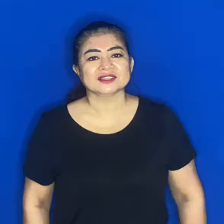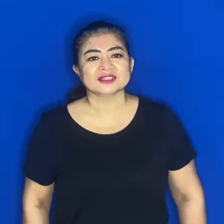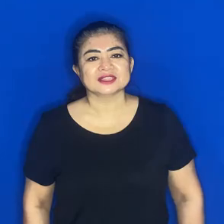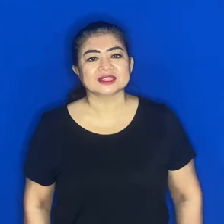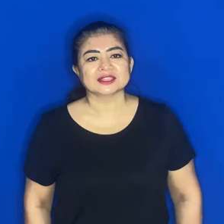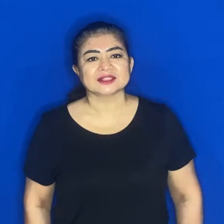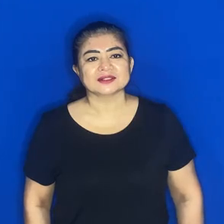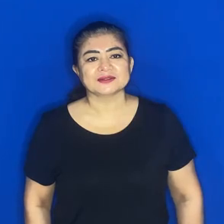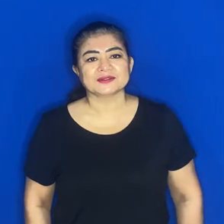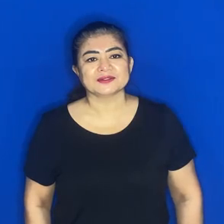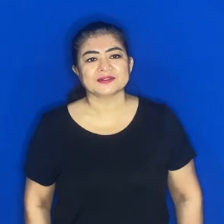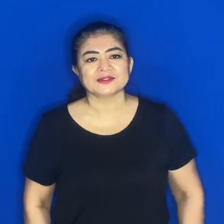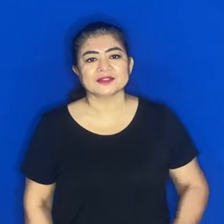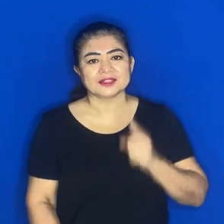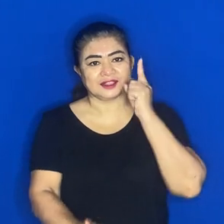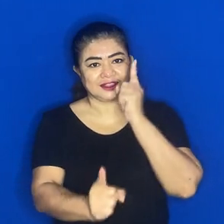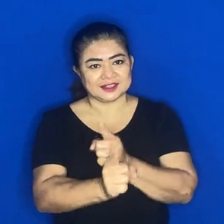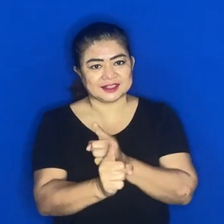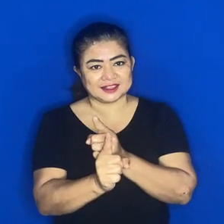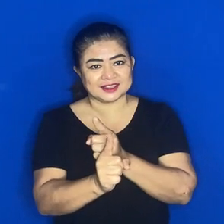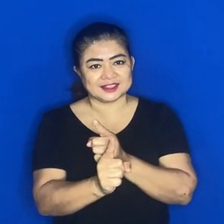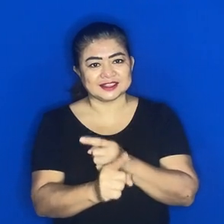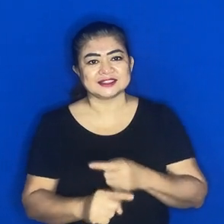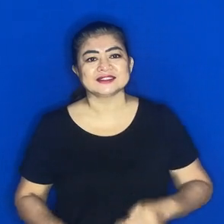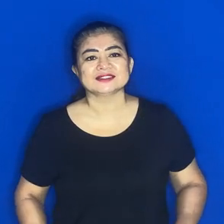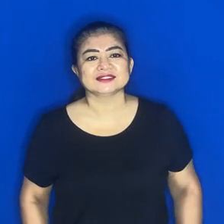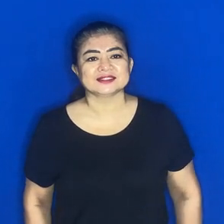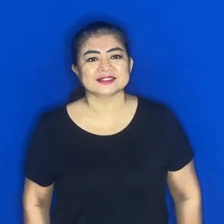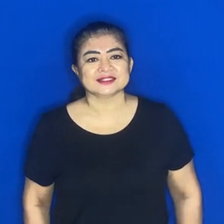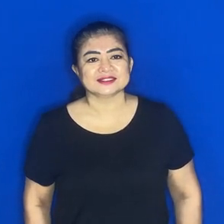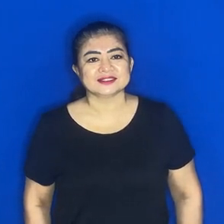correct